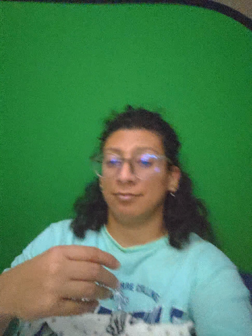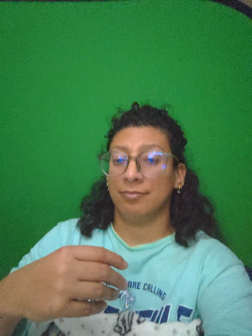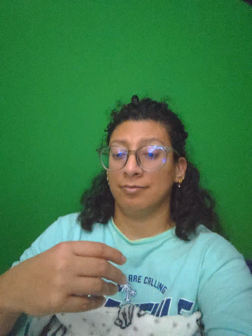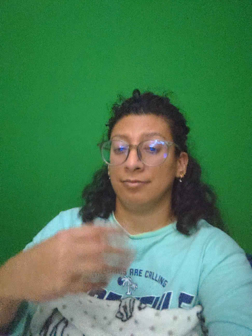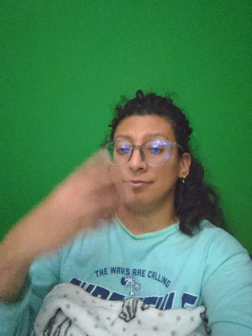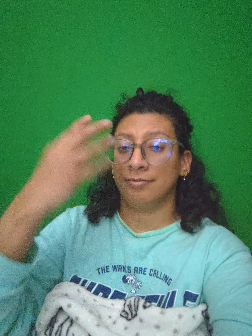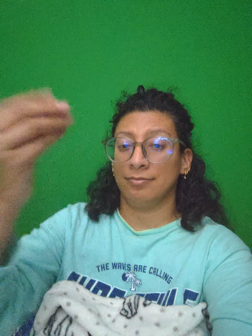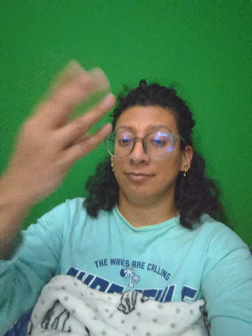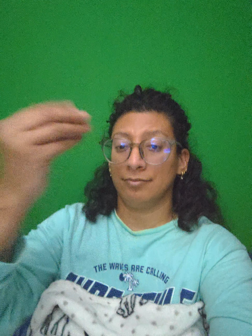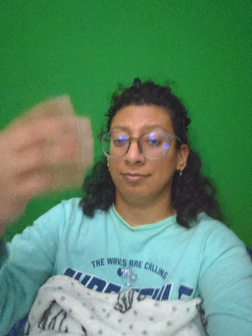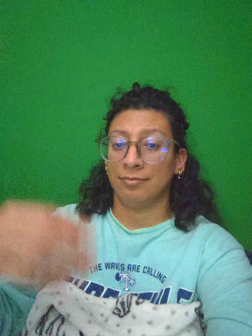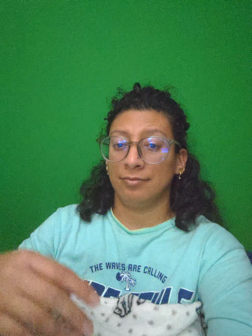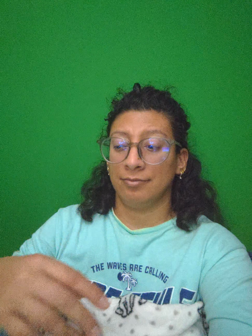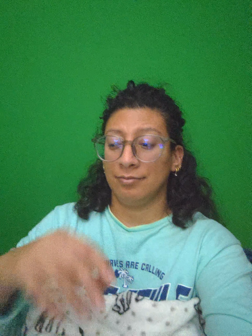outside